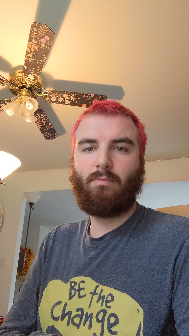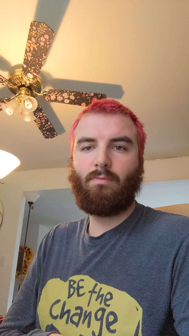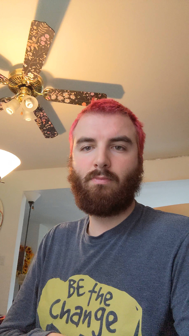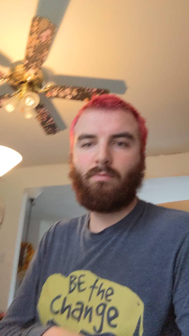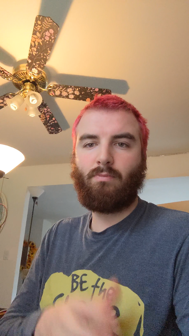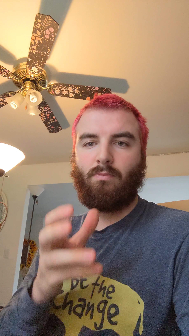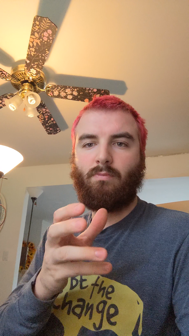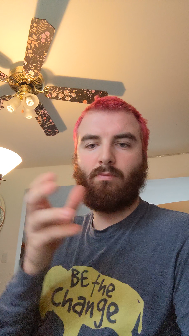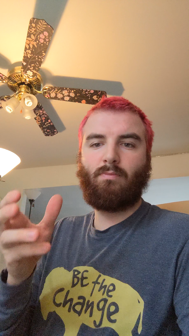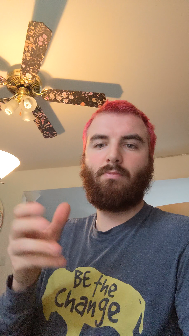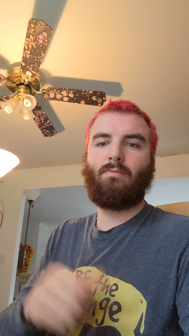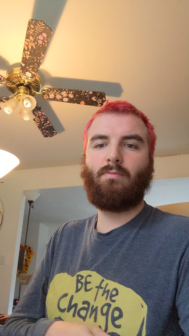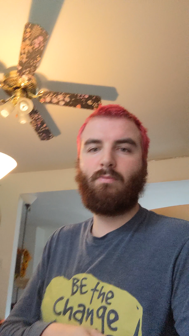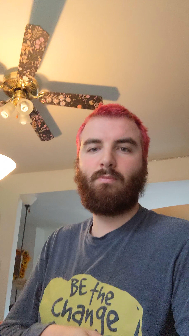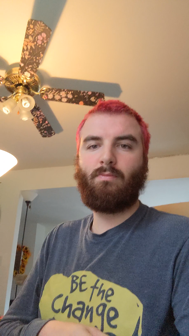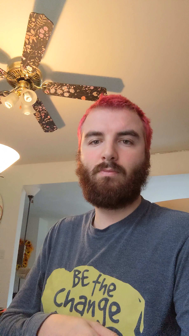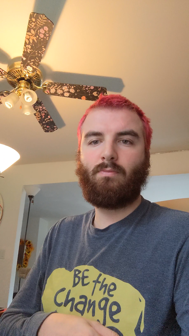much